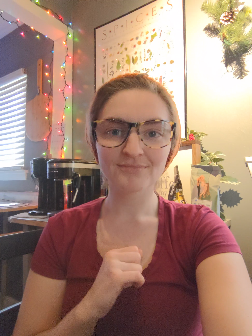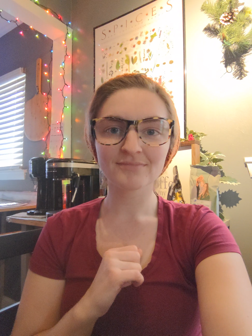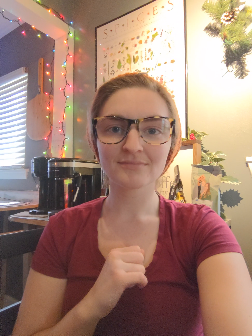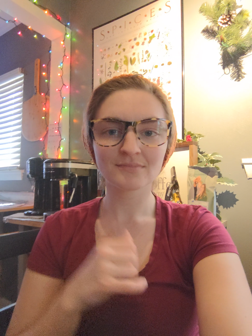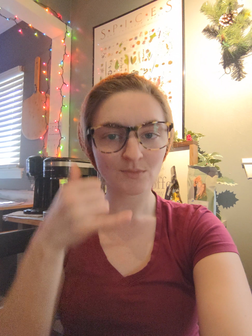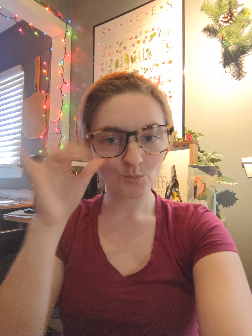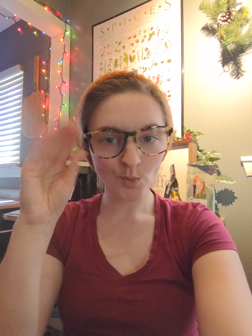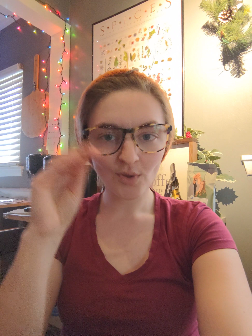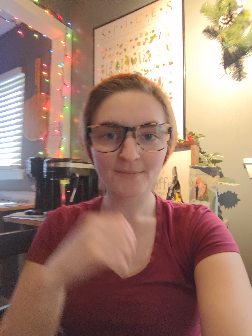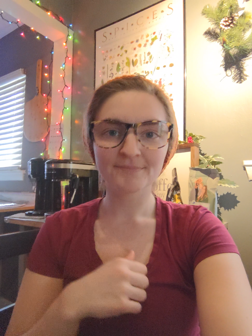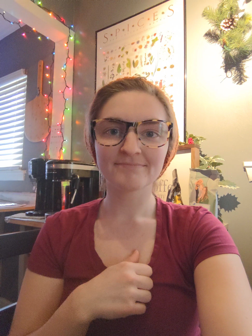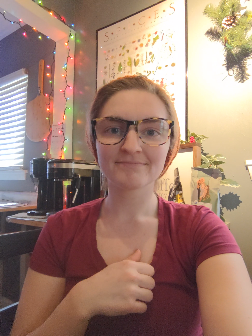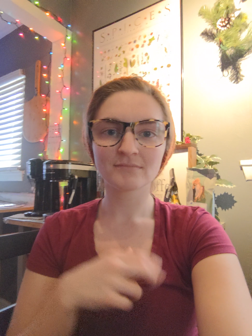cowboy